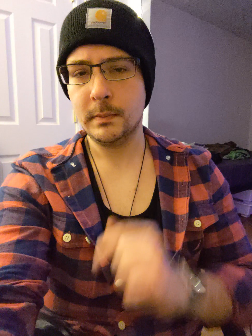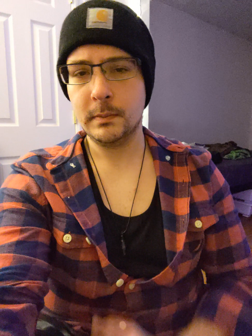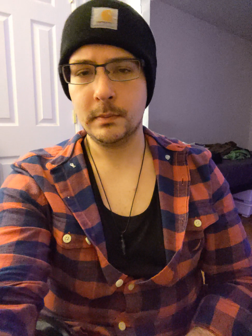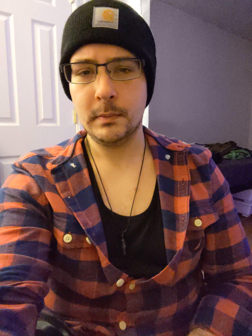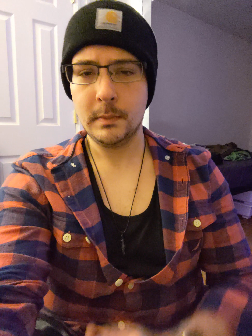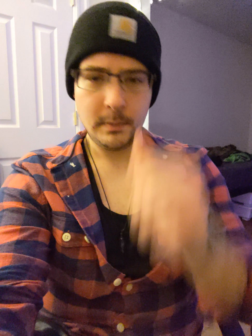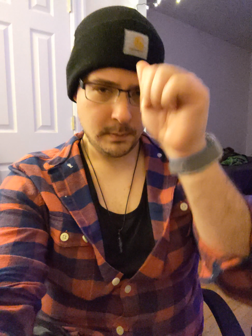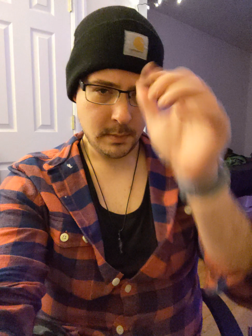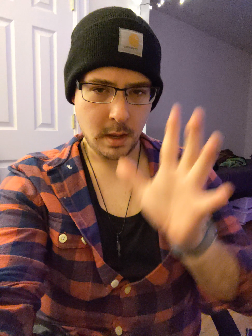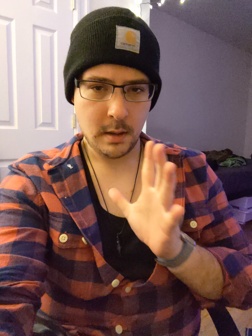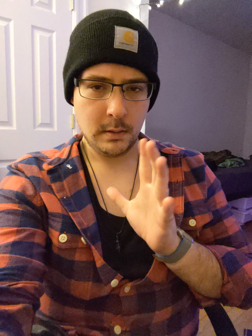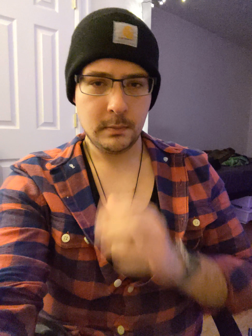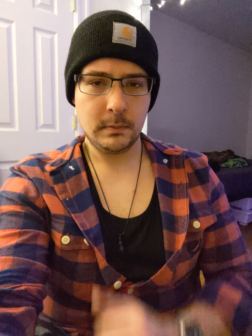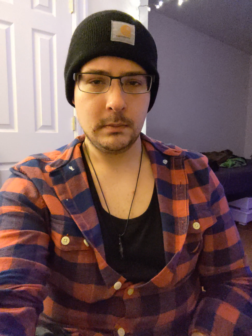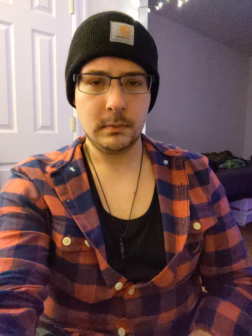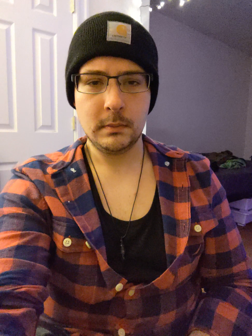man